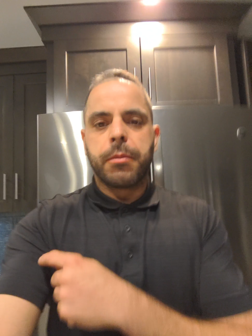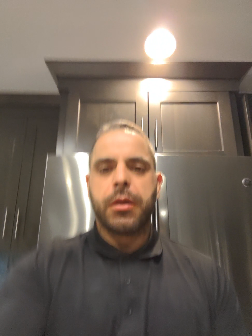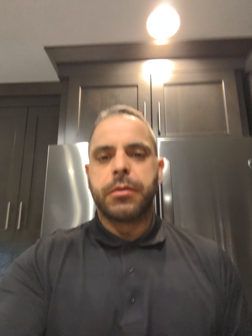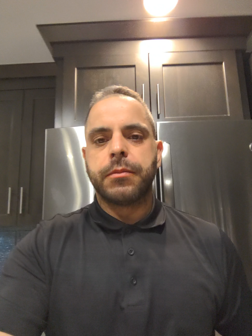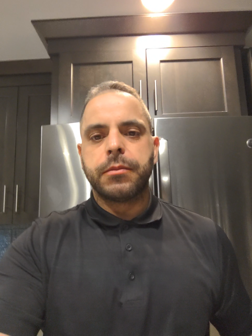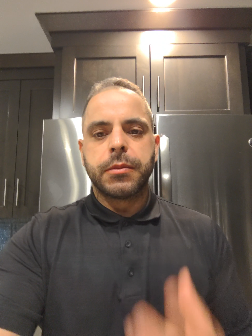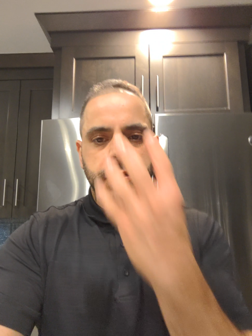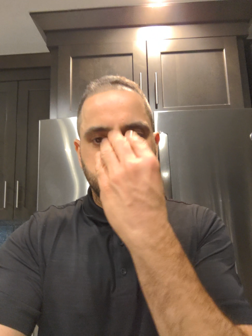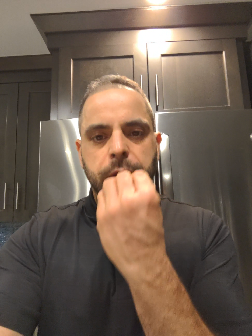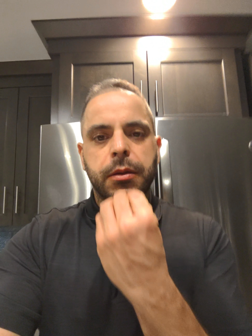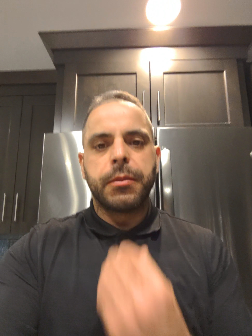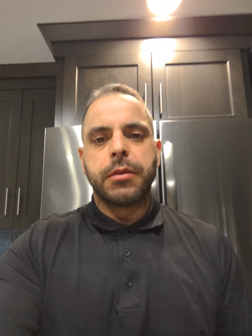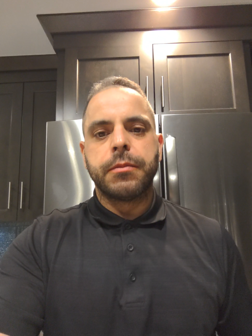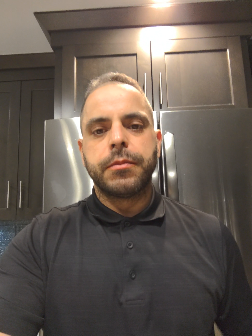sleepy